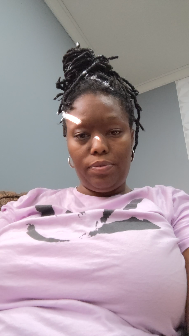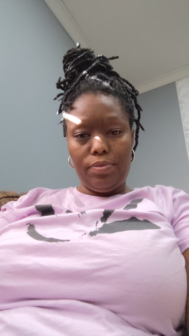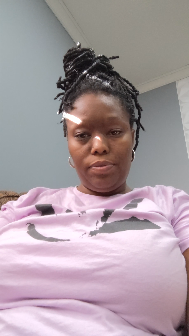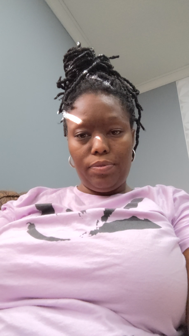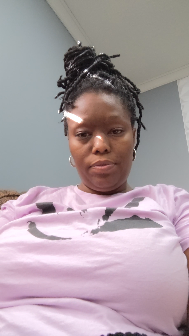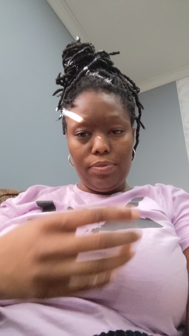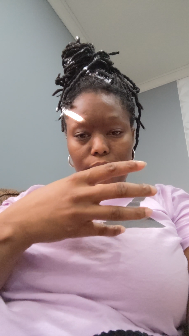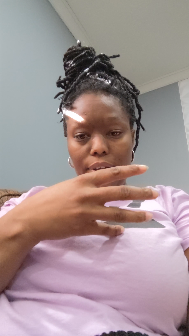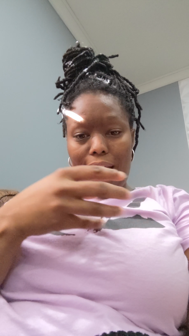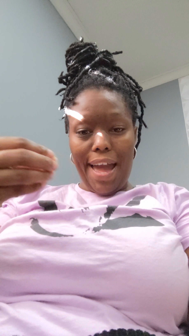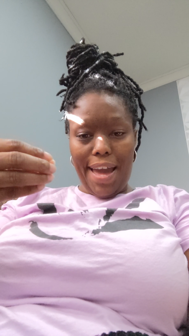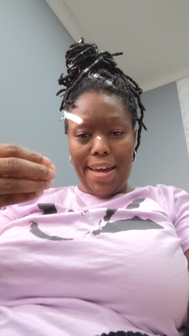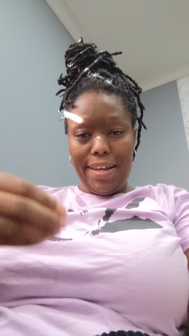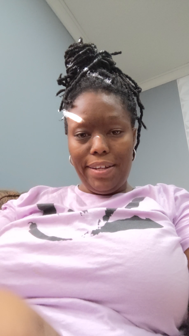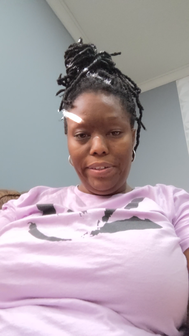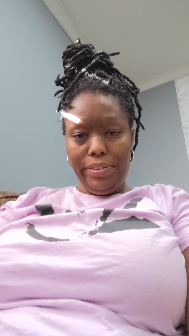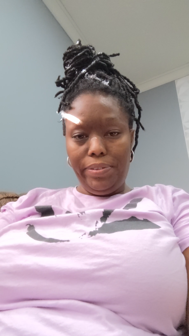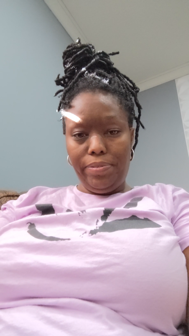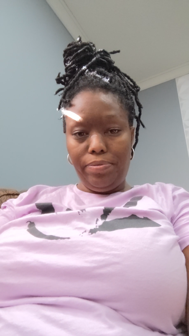and